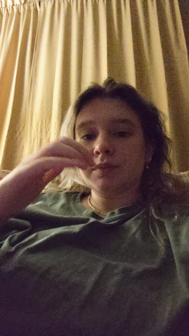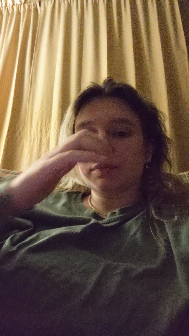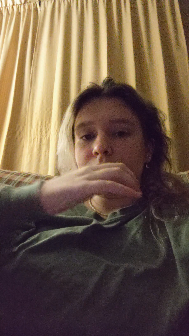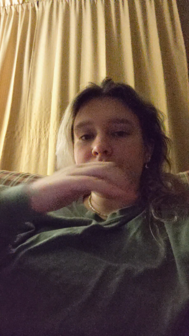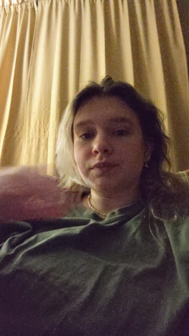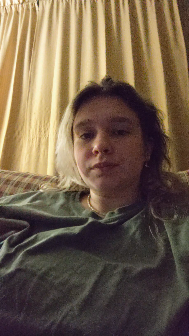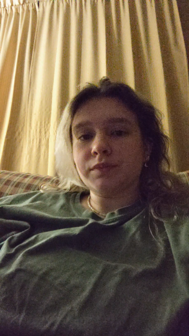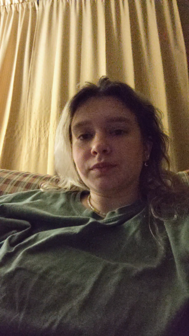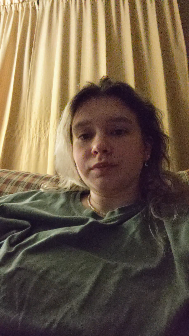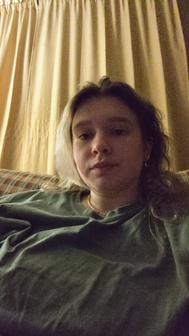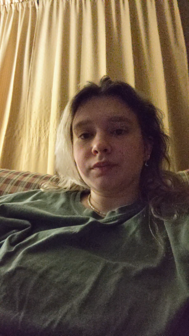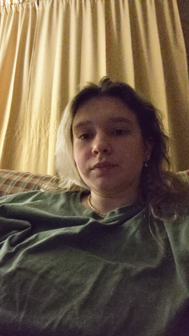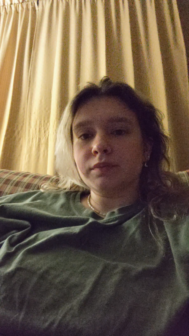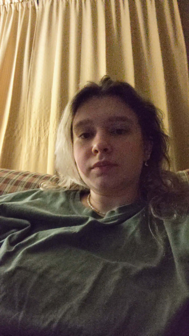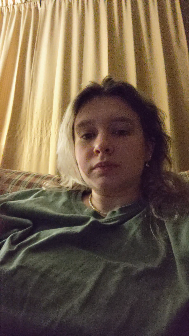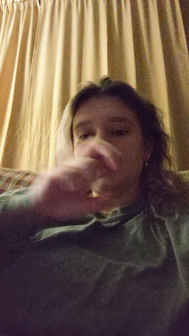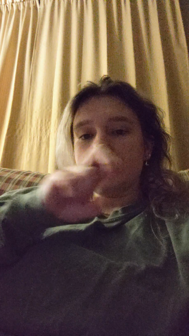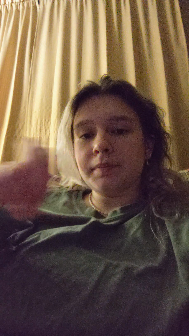bench